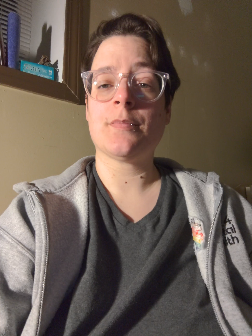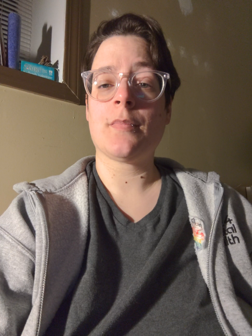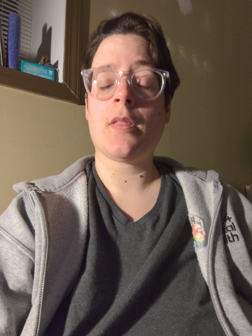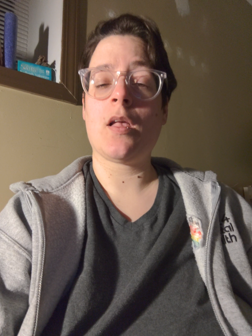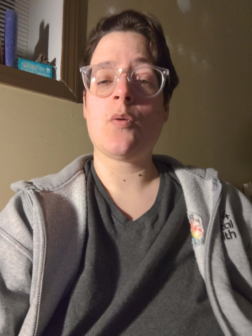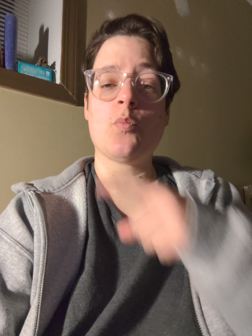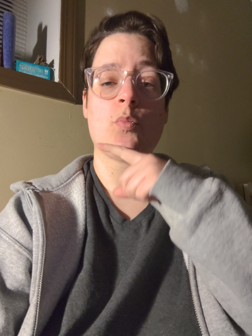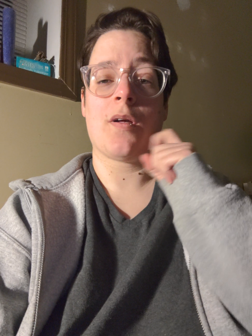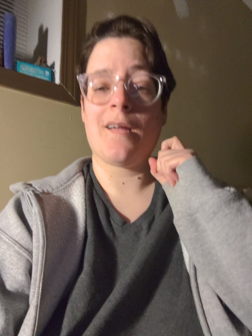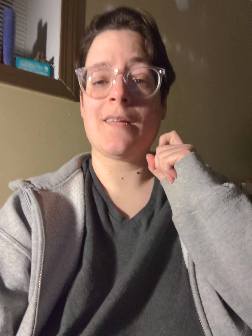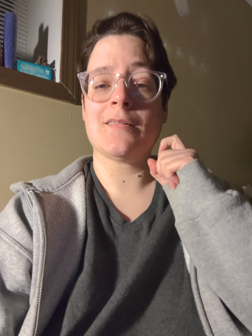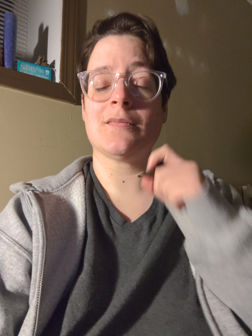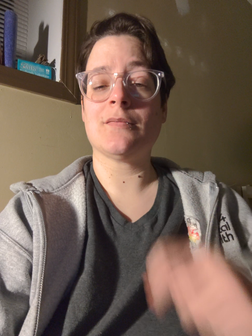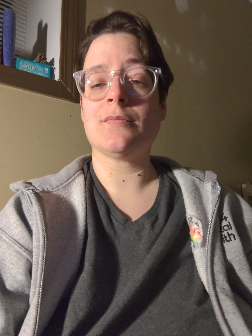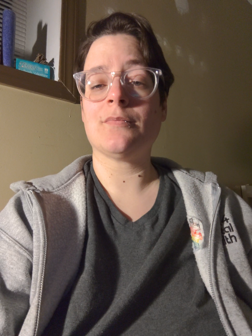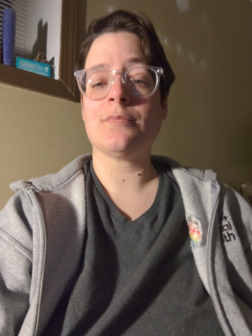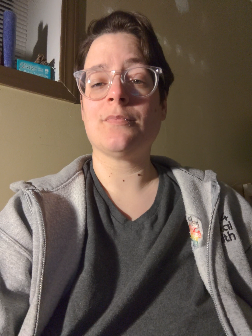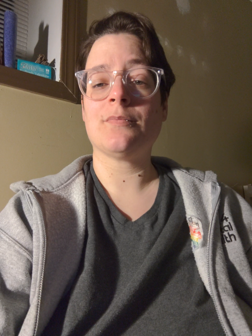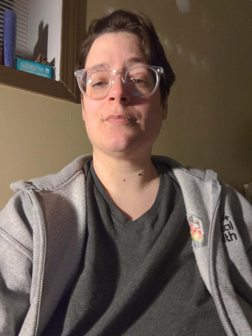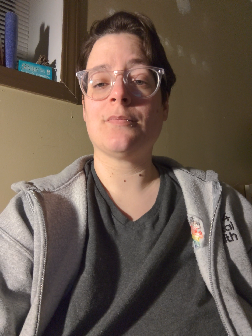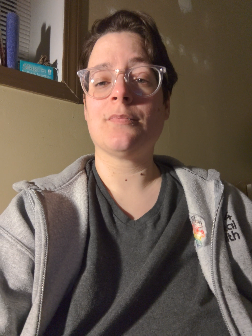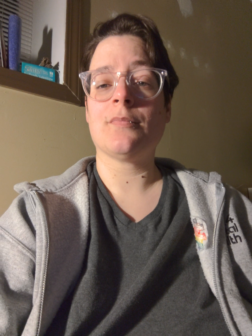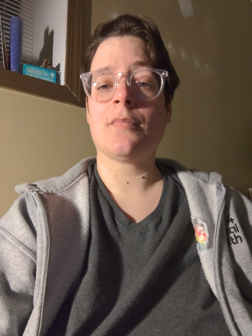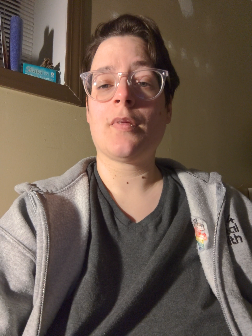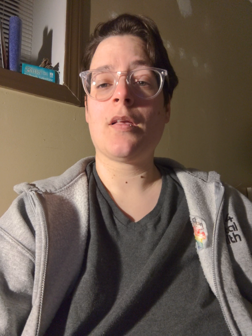dry